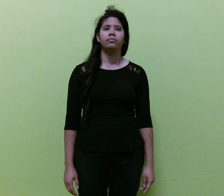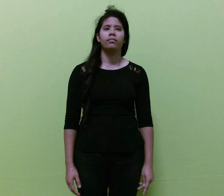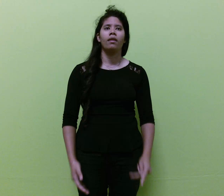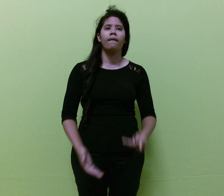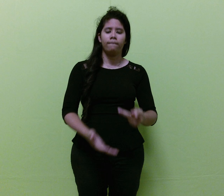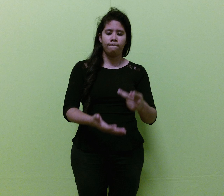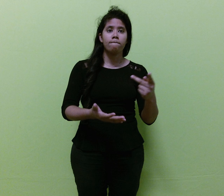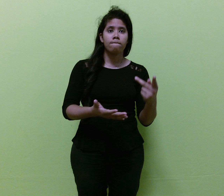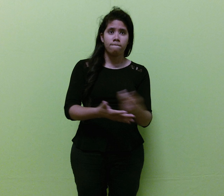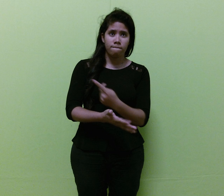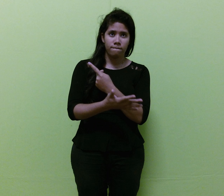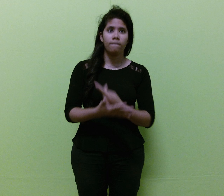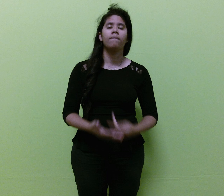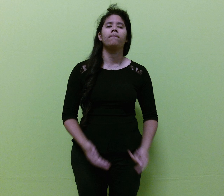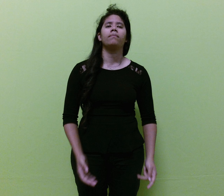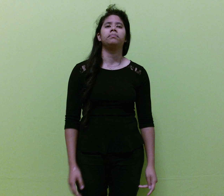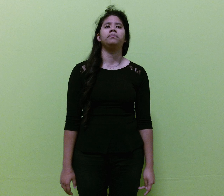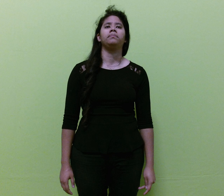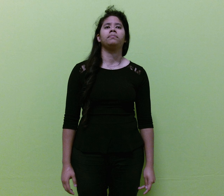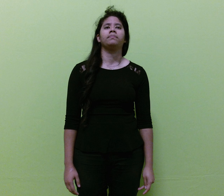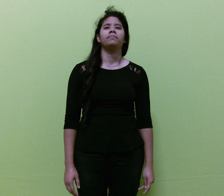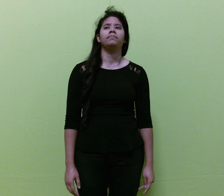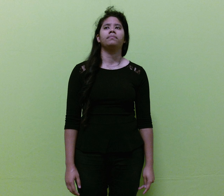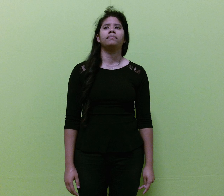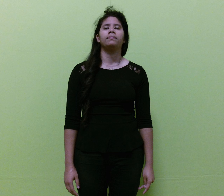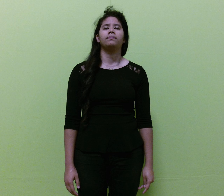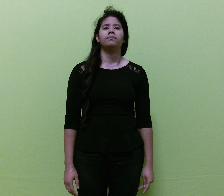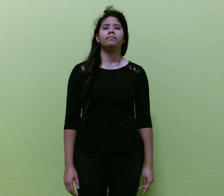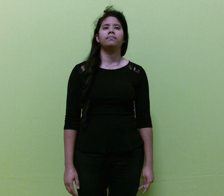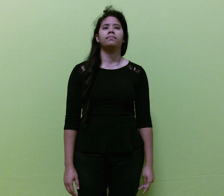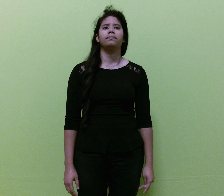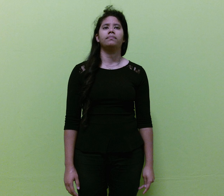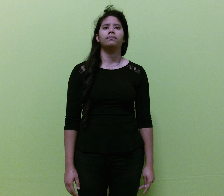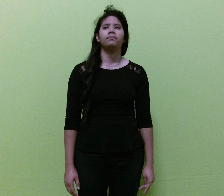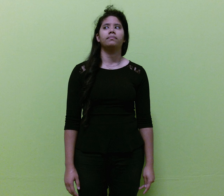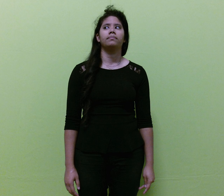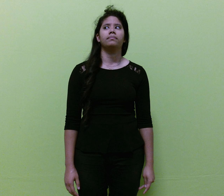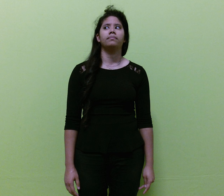acontecer